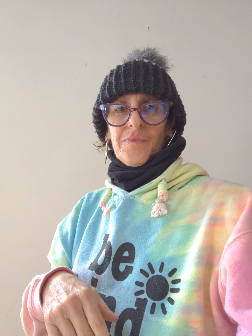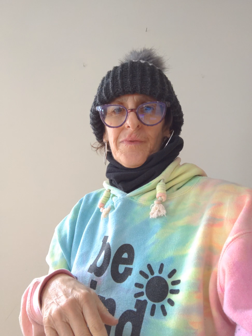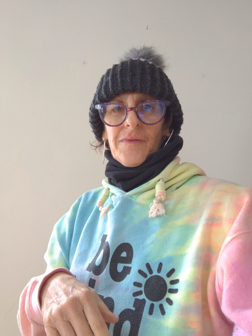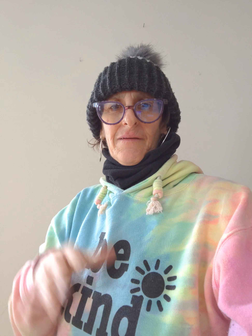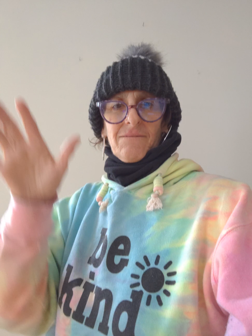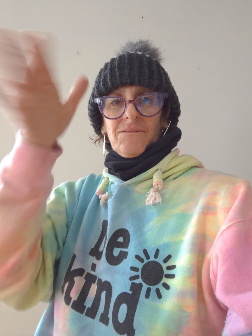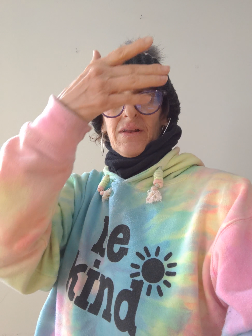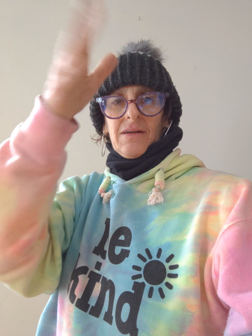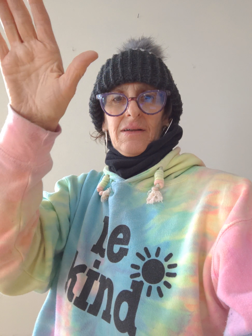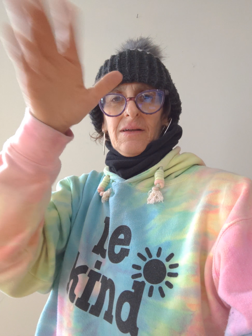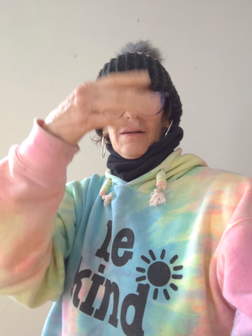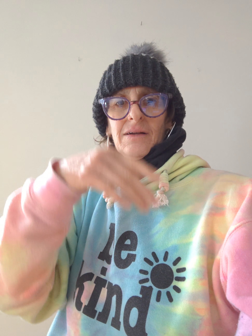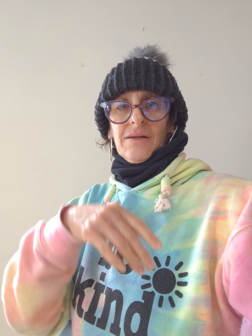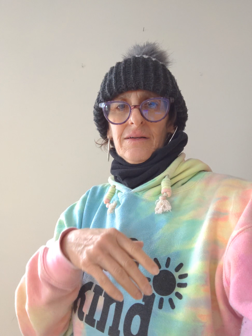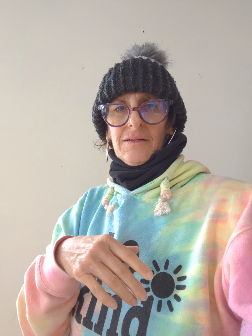flag